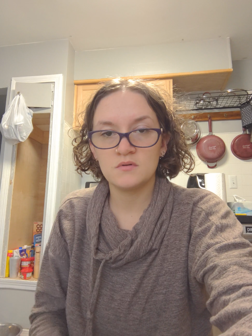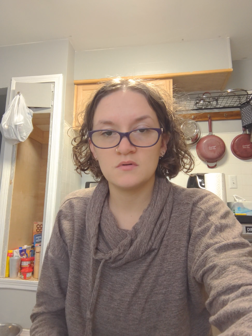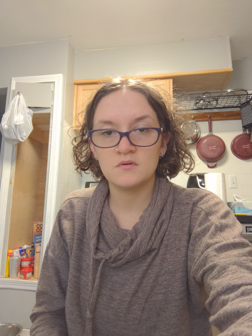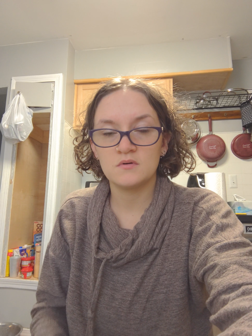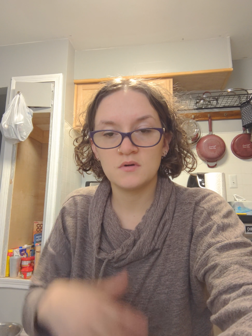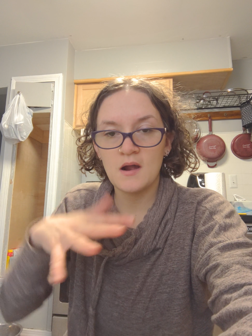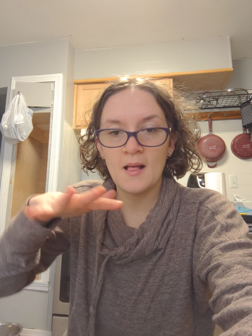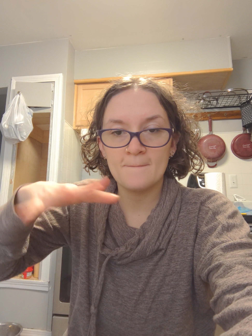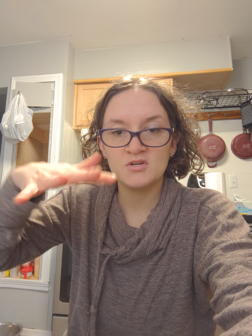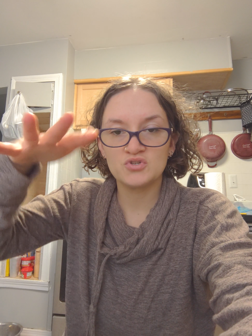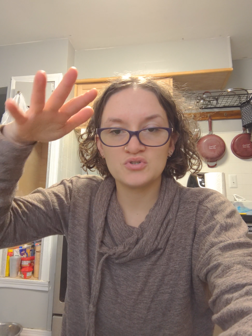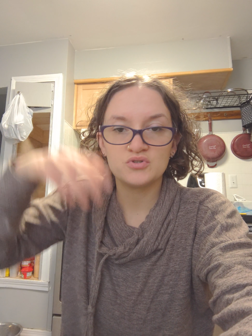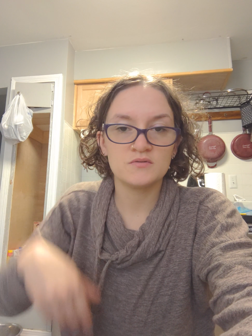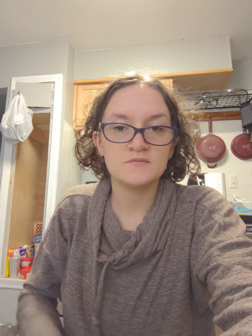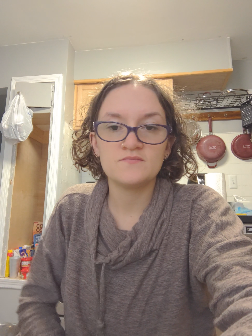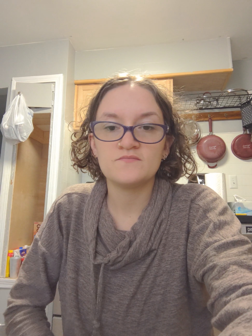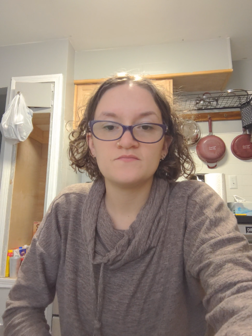helicopter